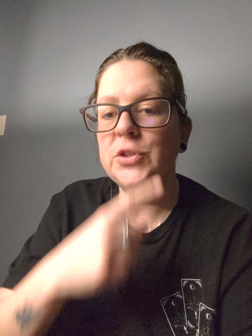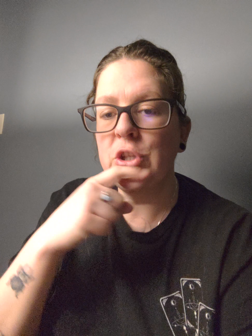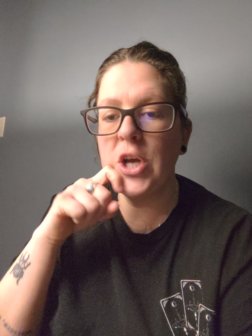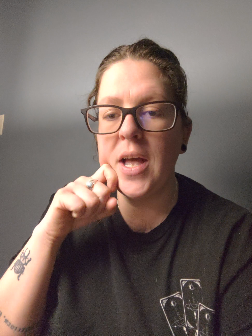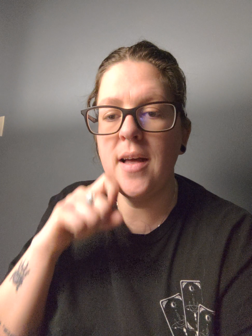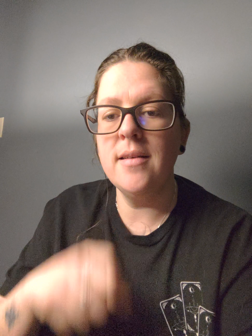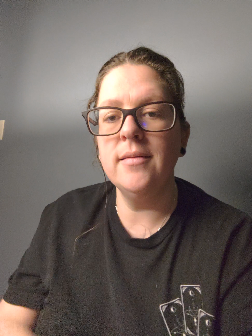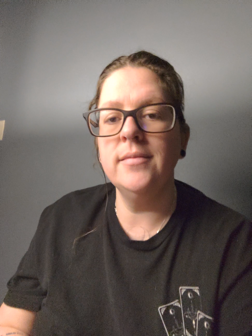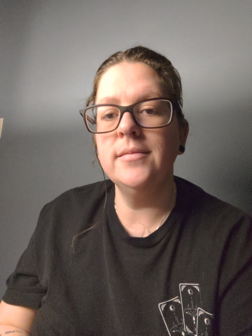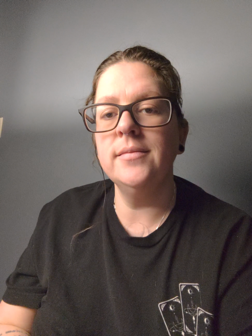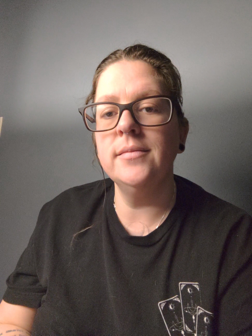dry